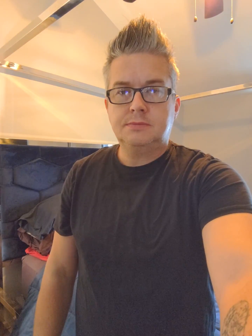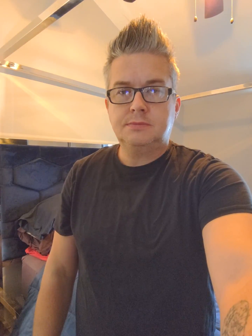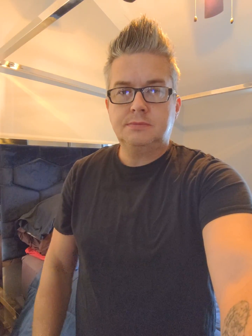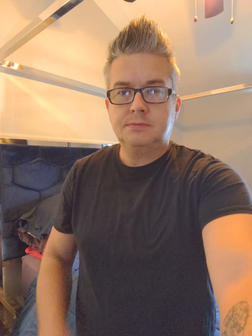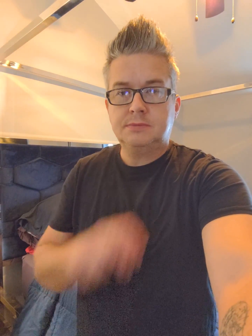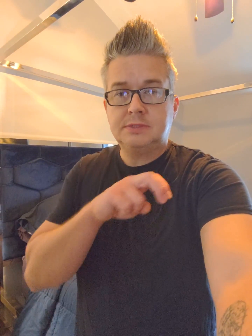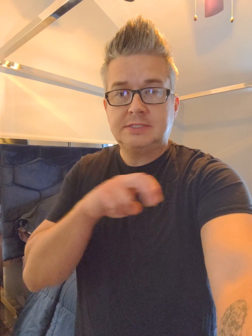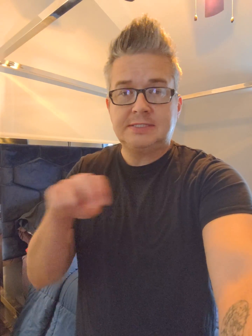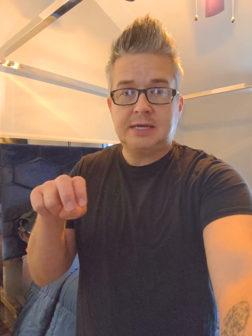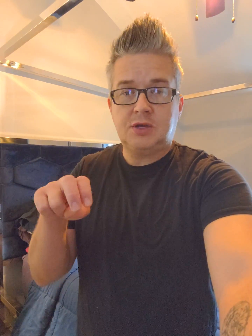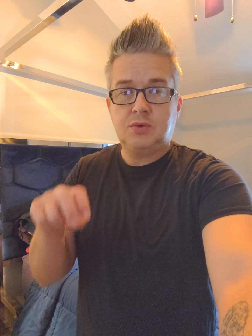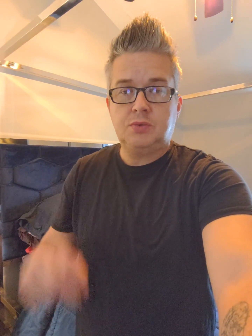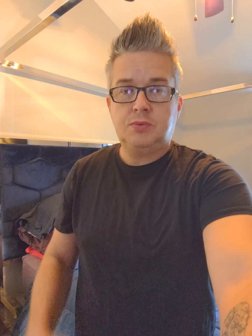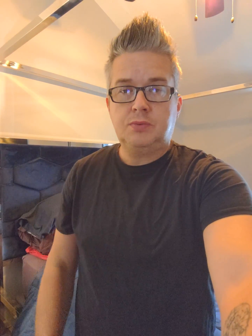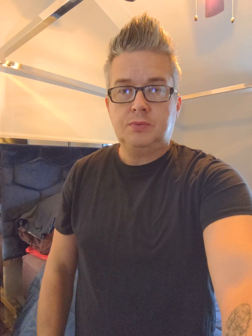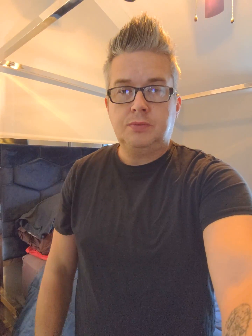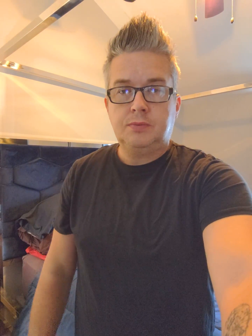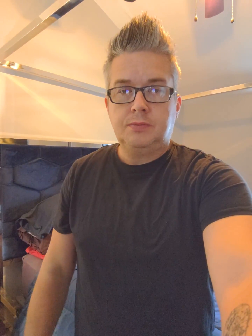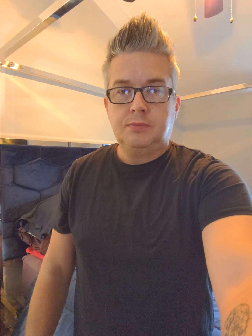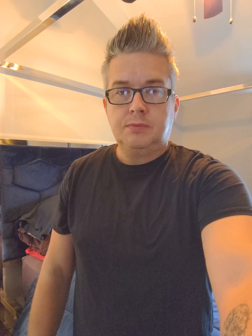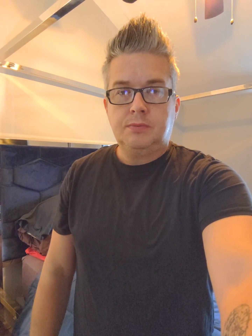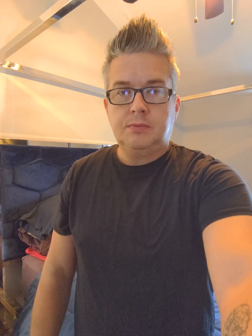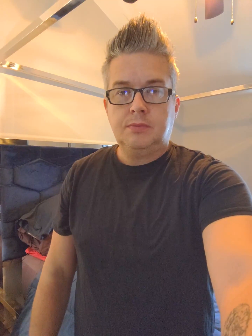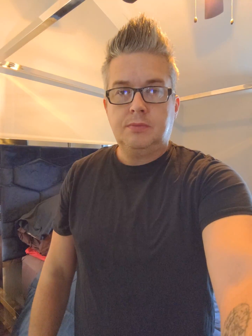bench